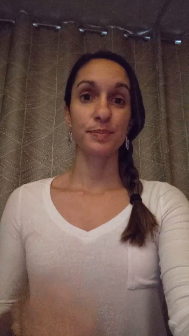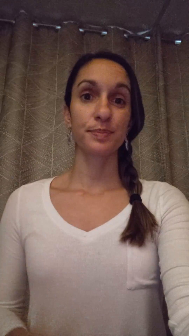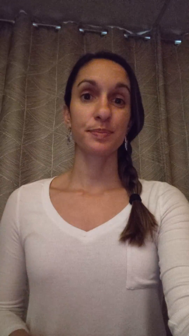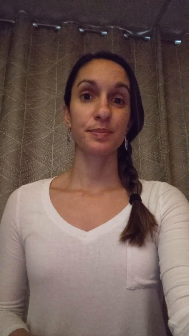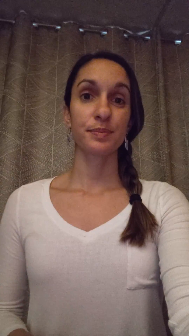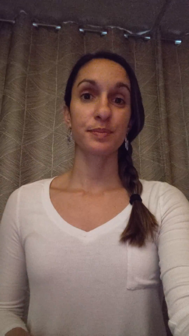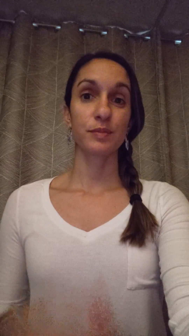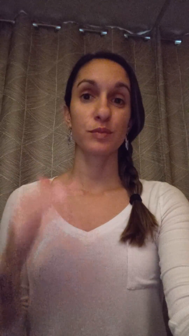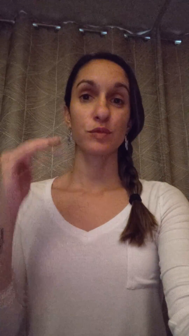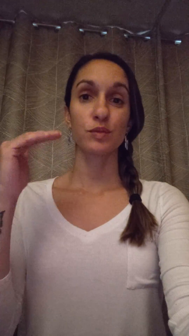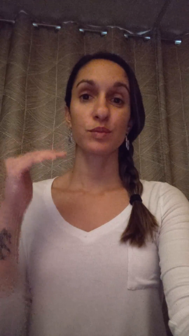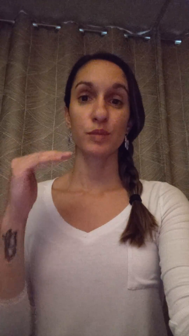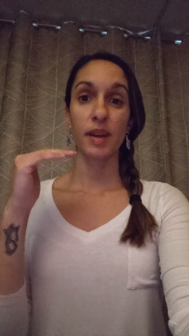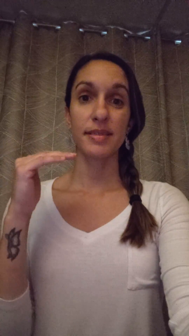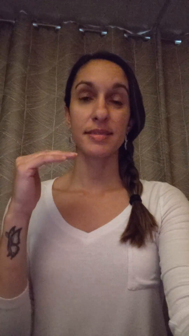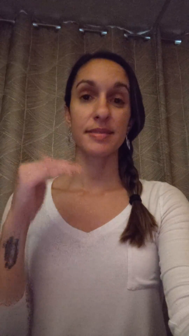short